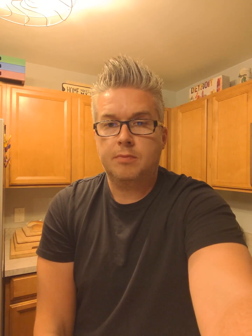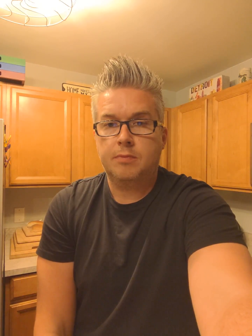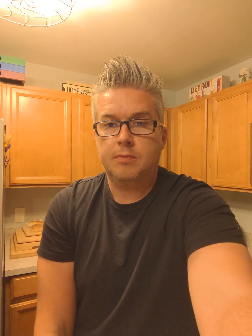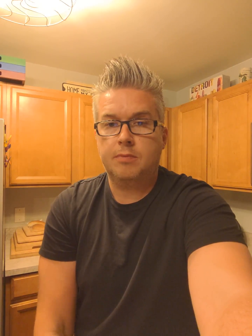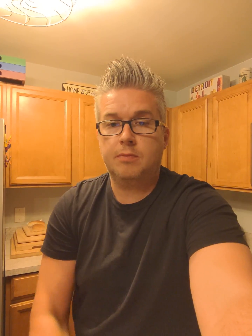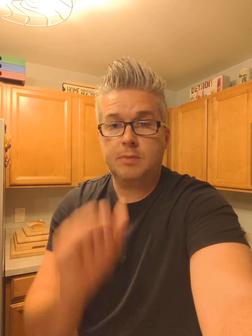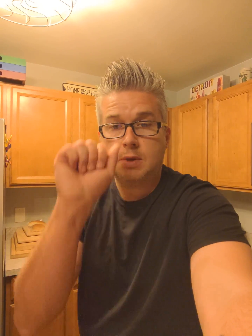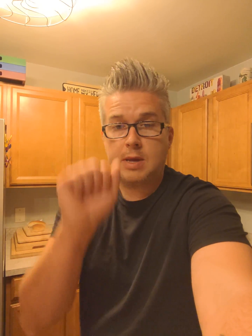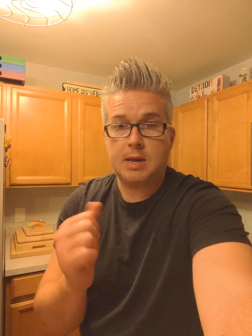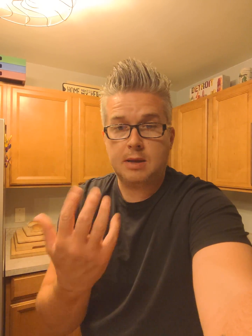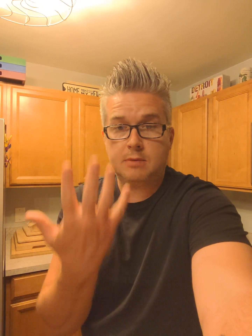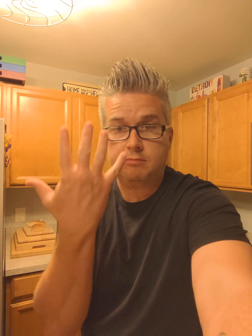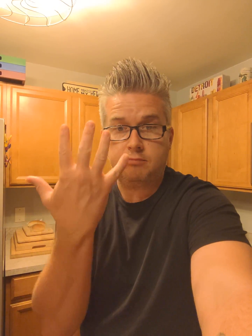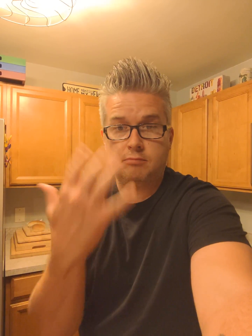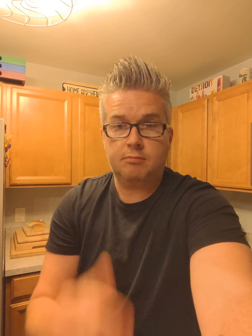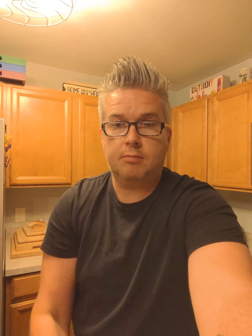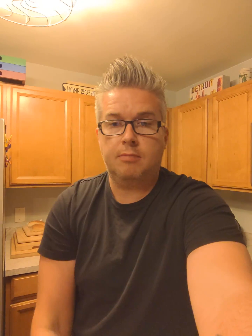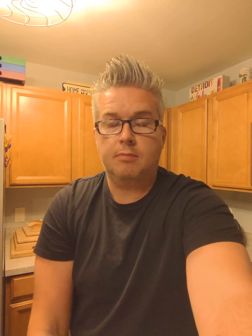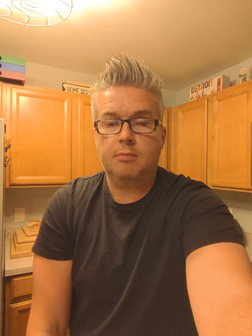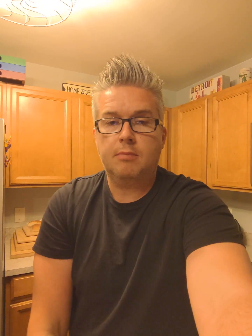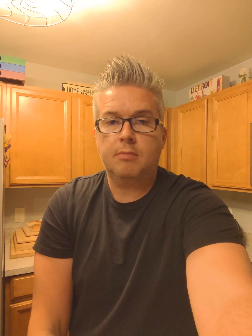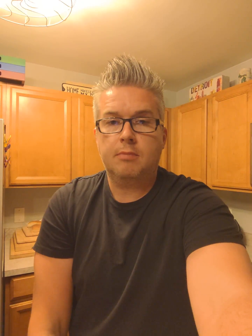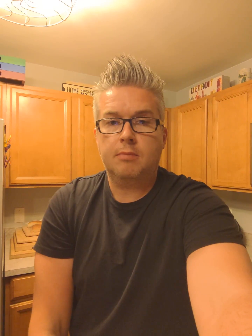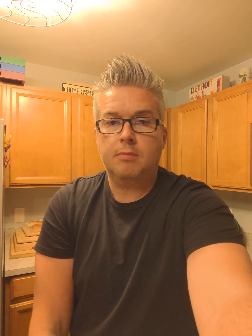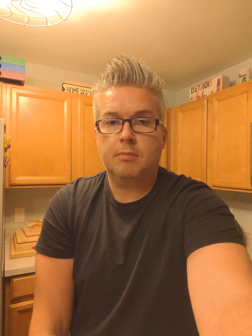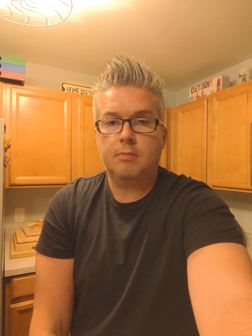gloves